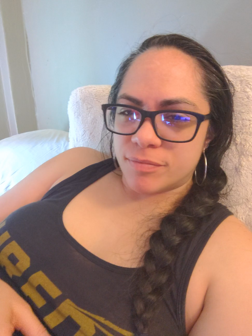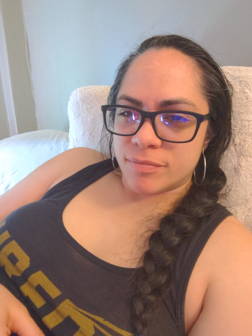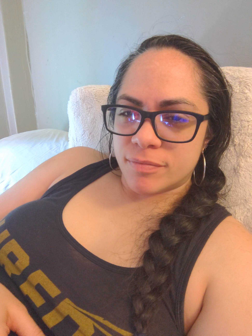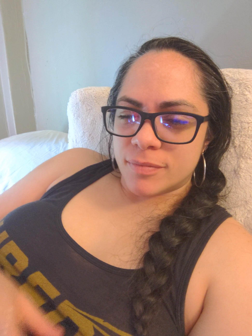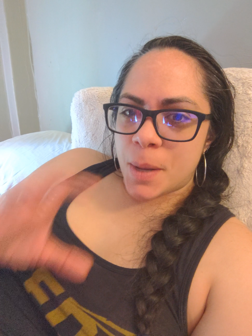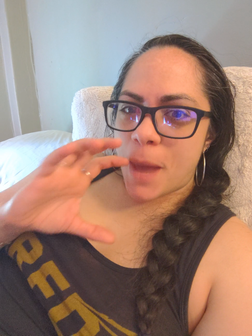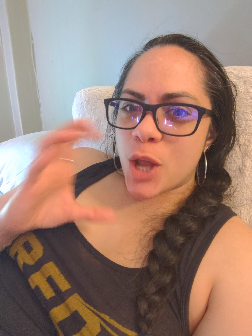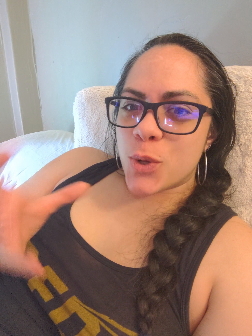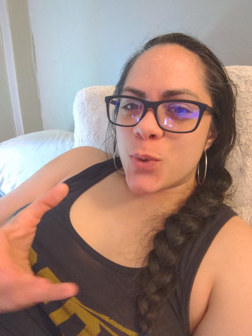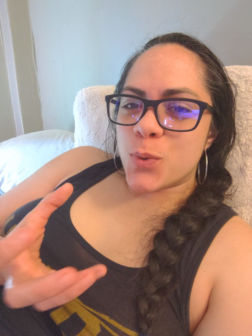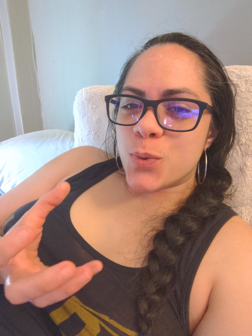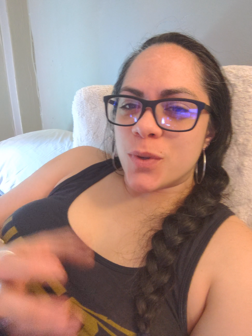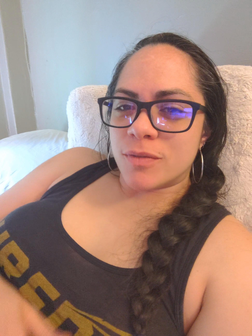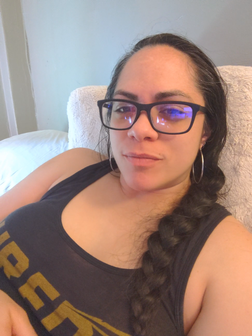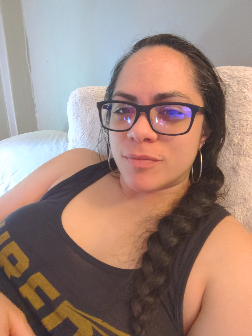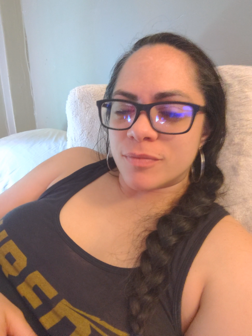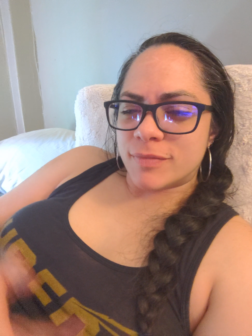balloon